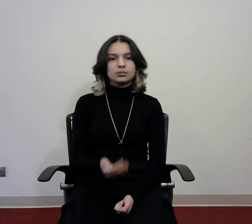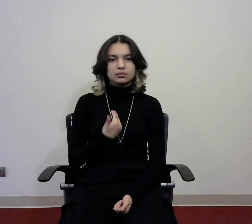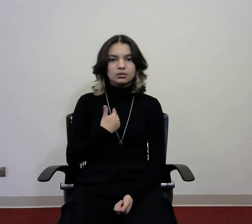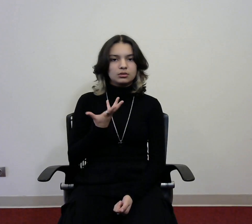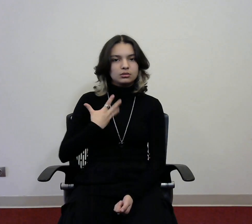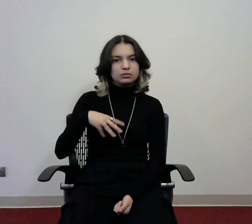biz